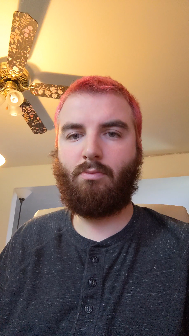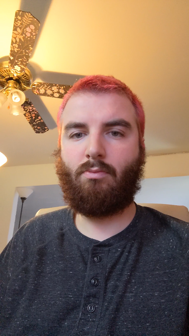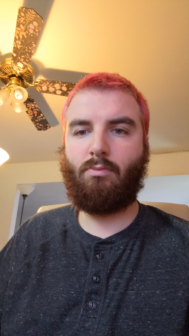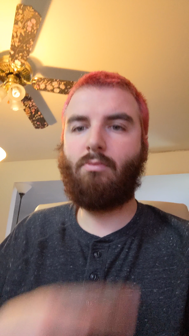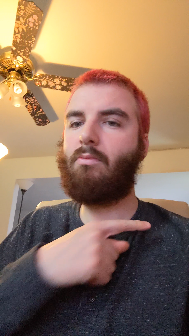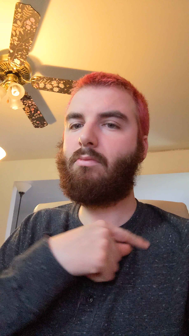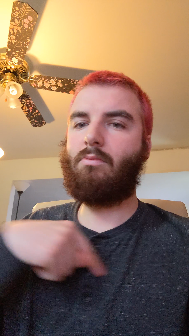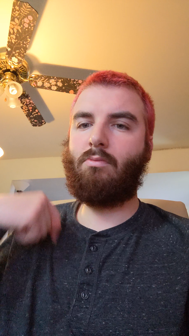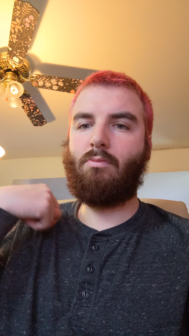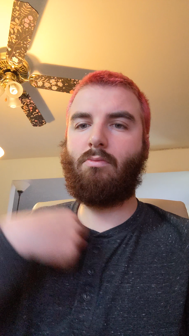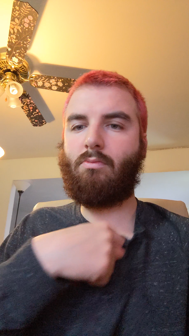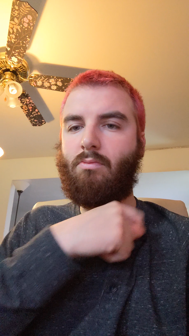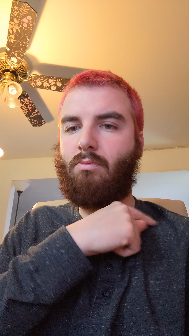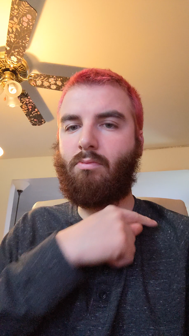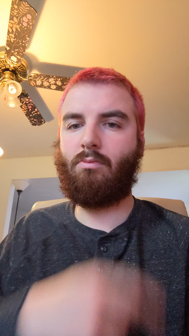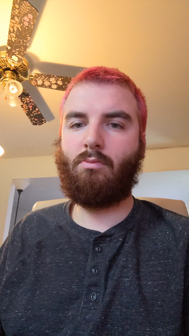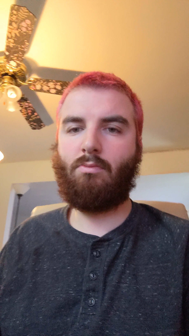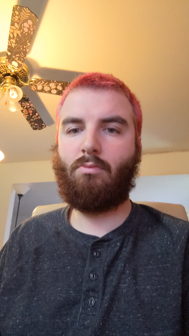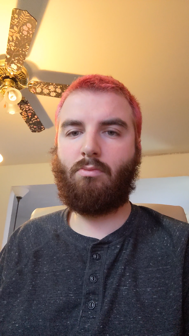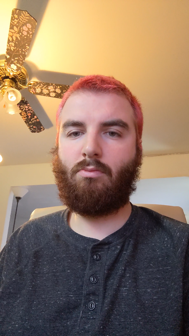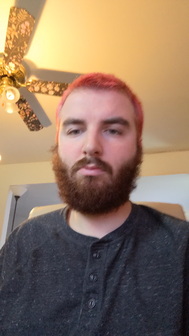necklace